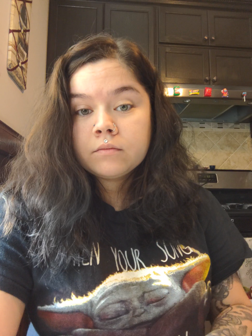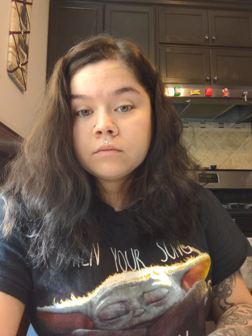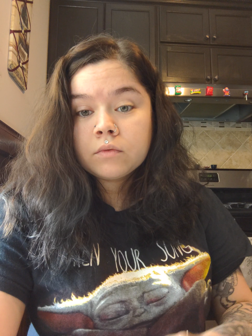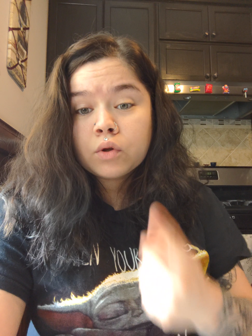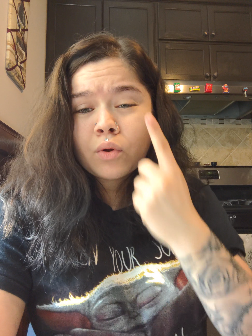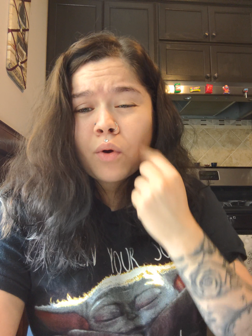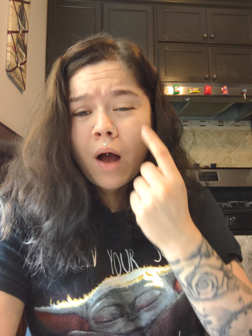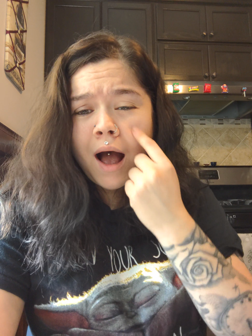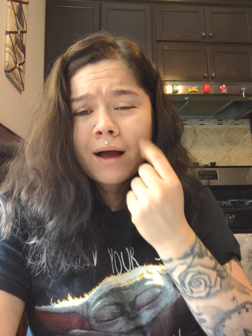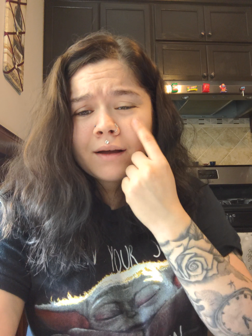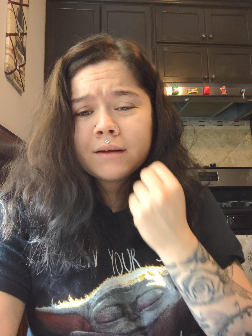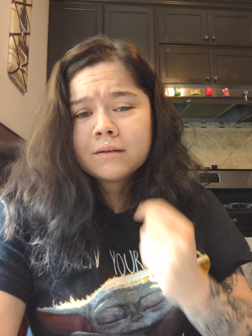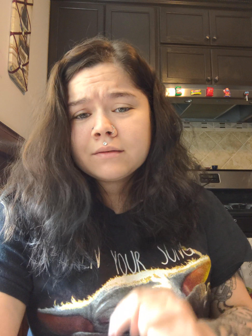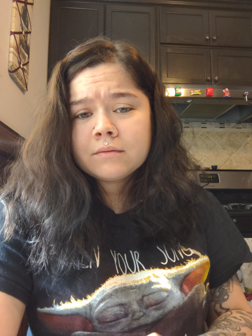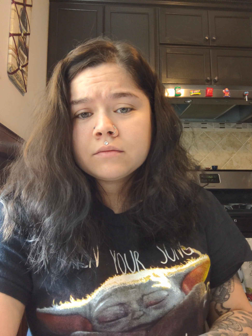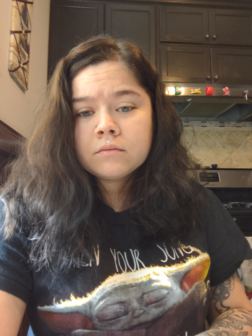cry